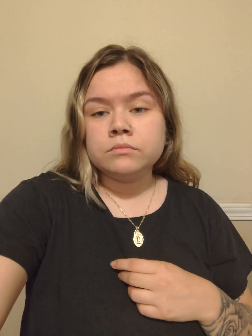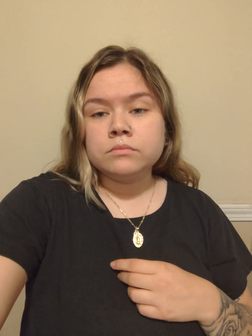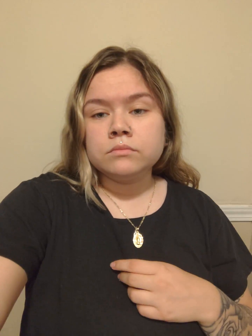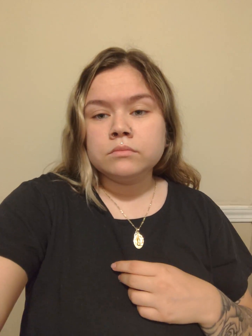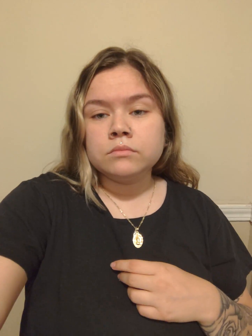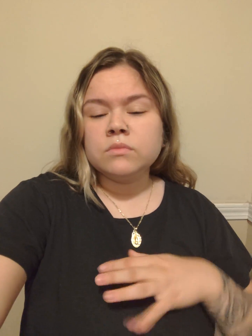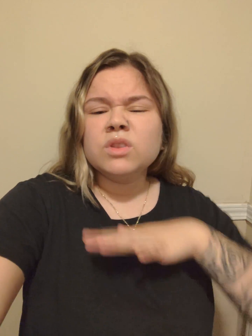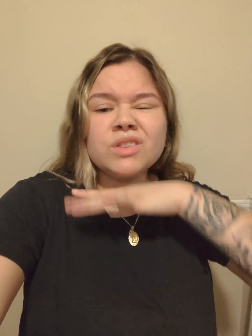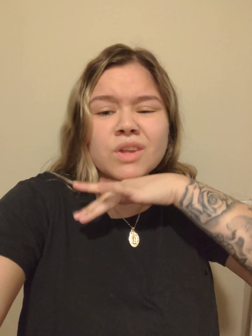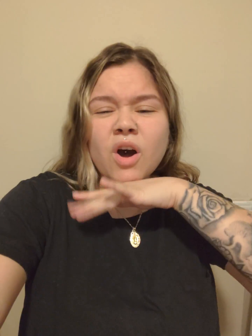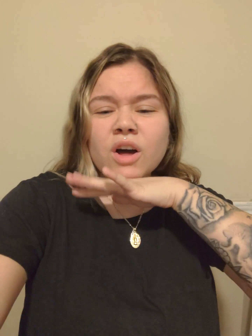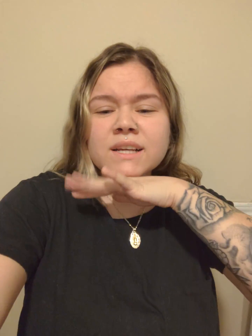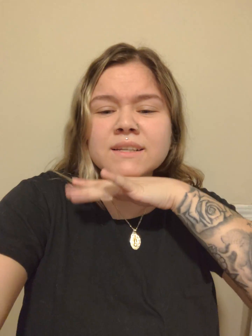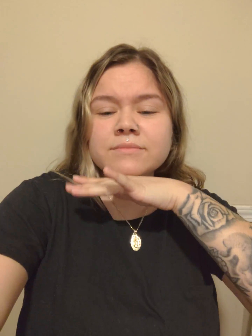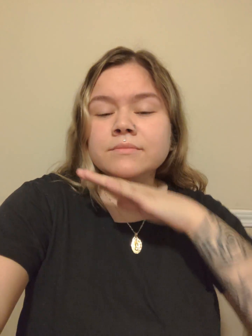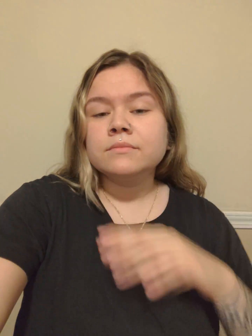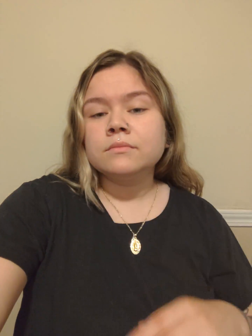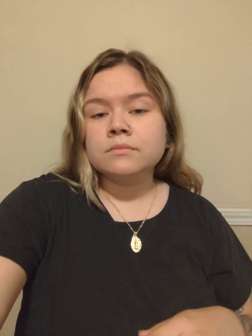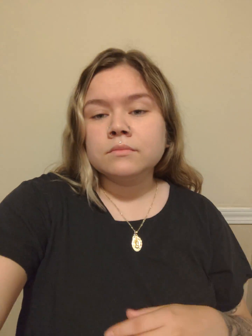naughty